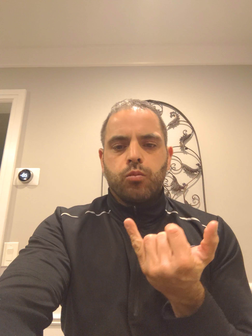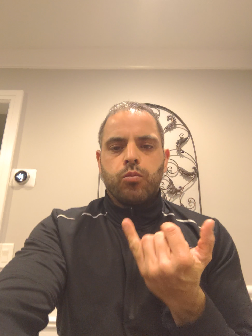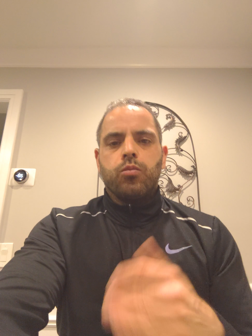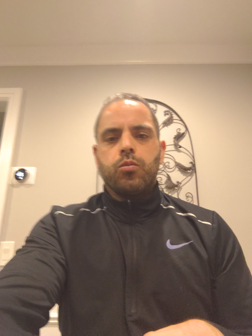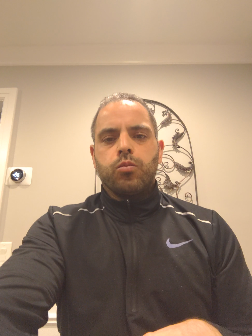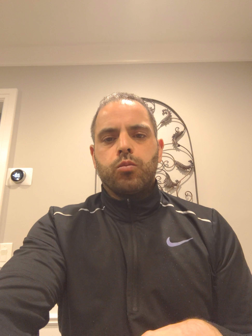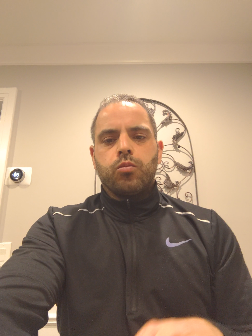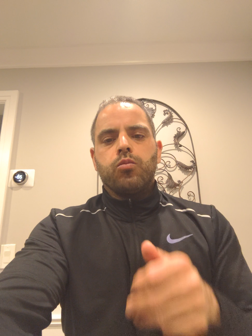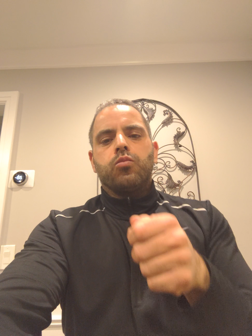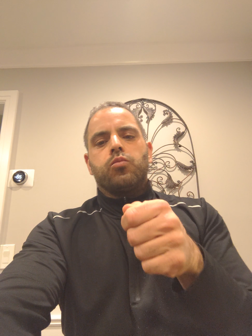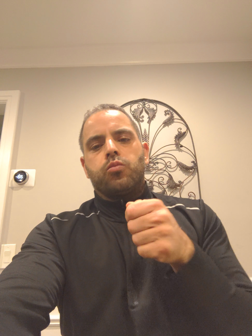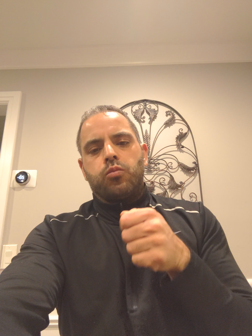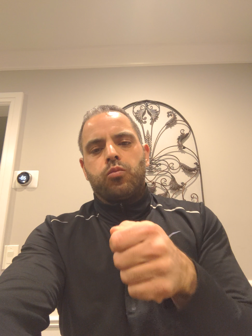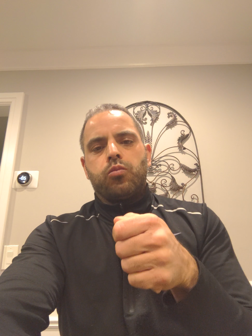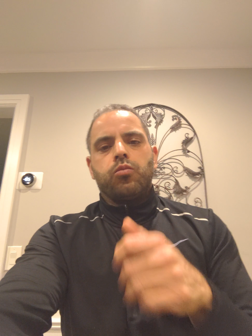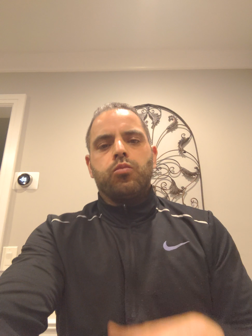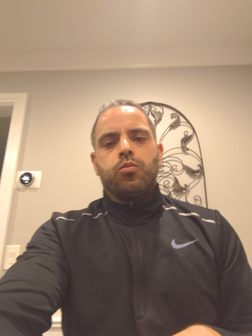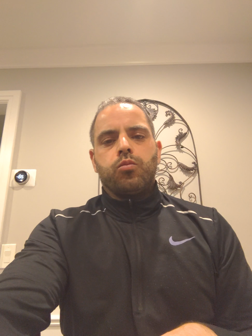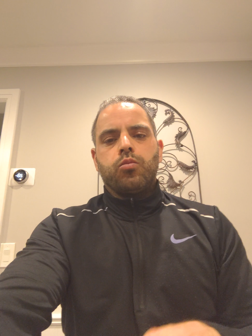drawer